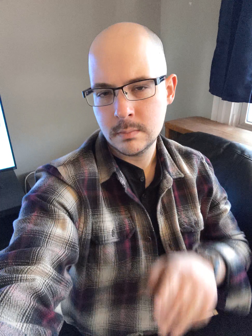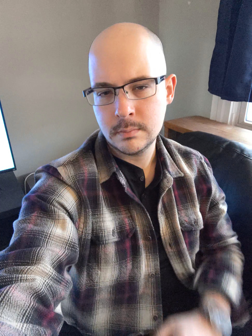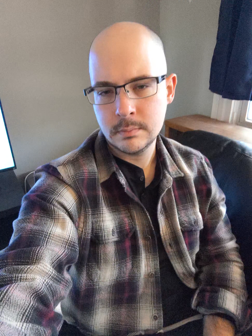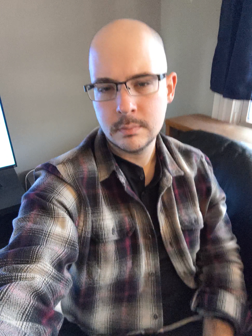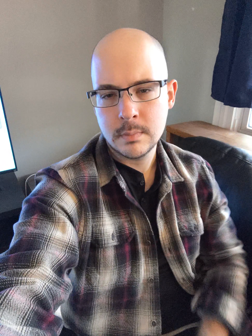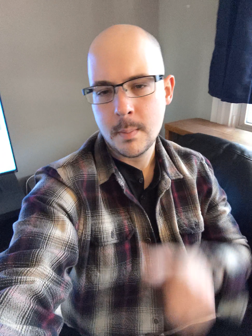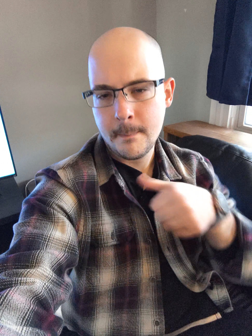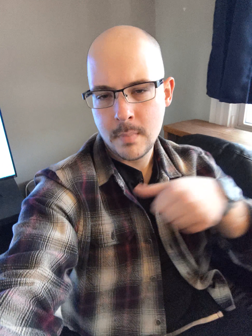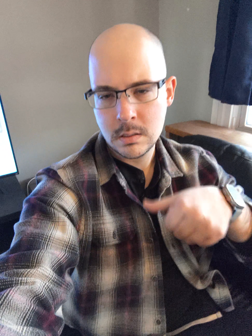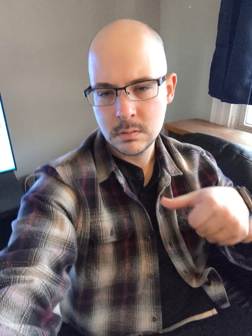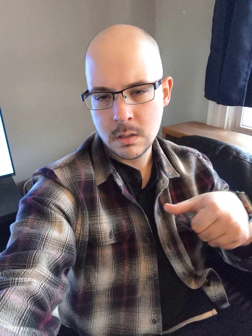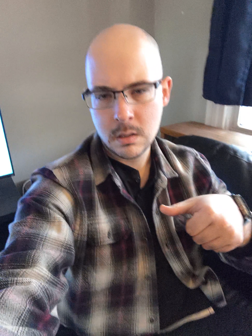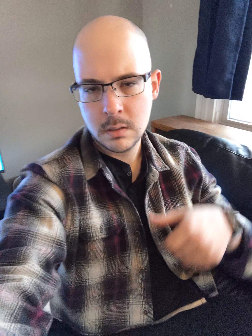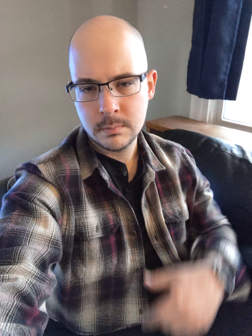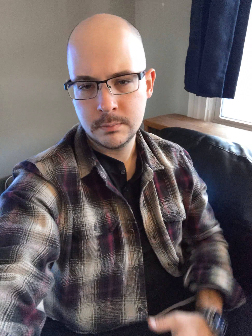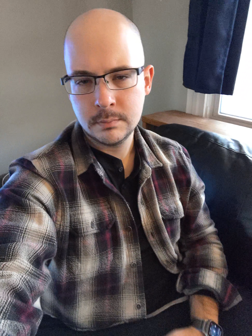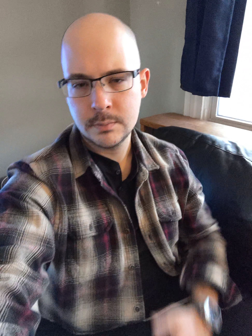puzzle